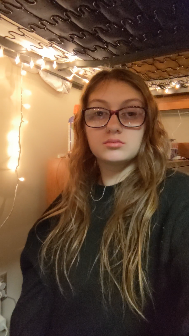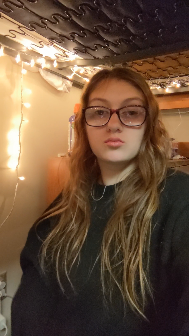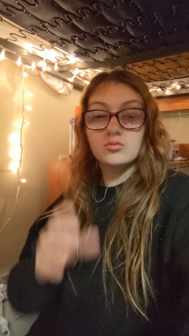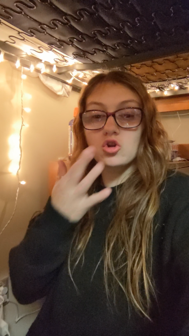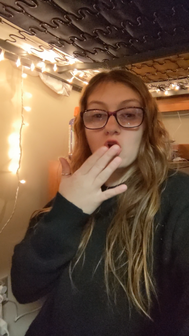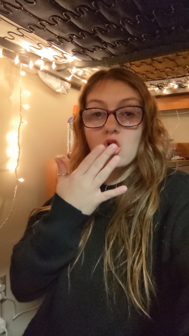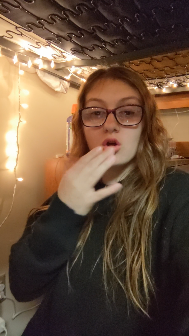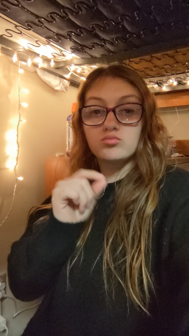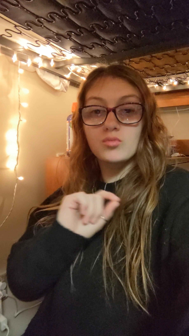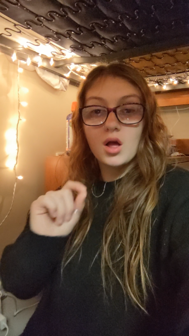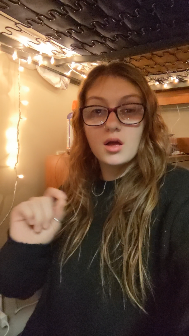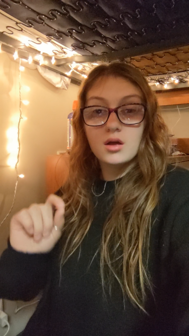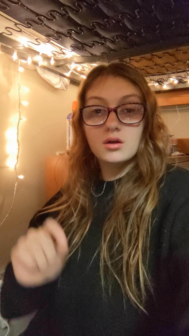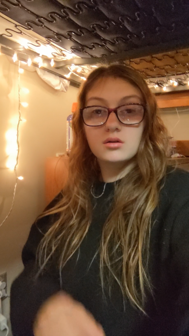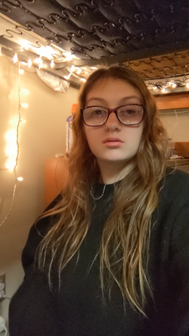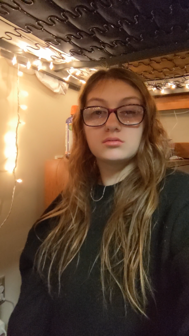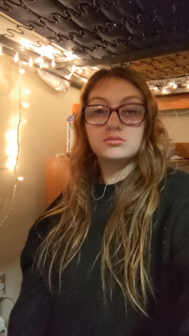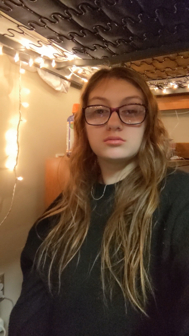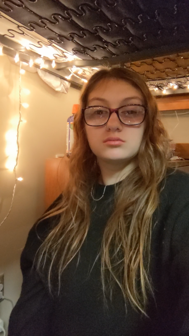crayon